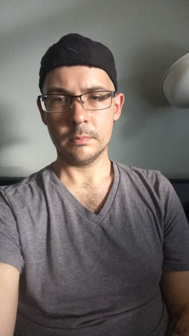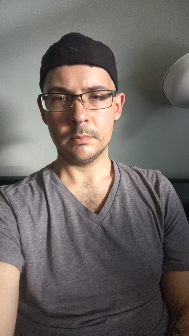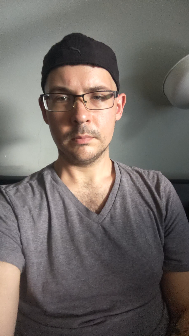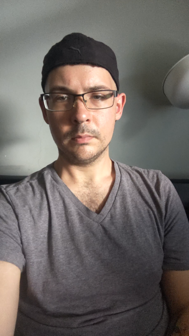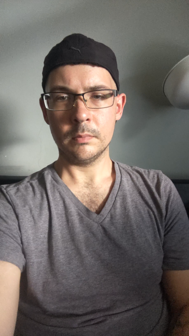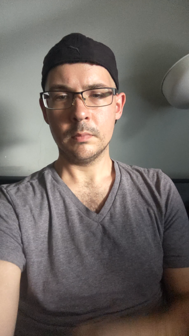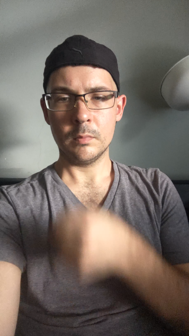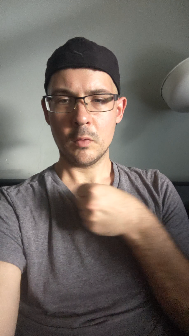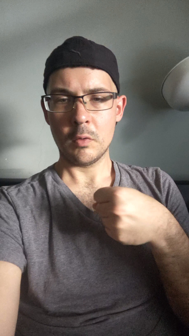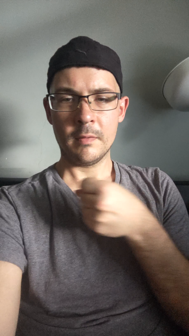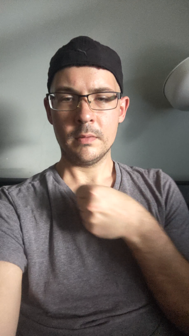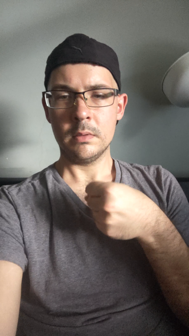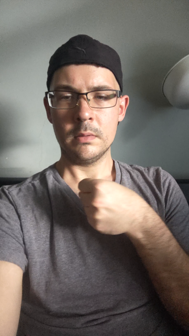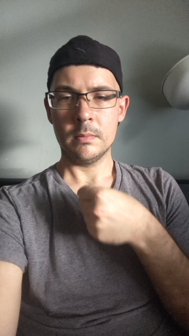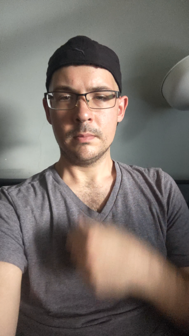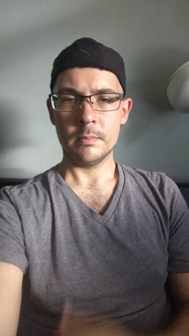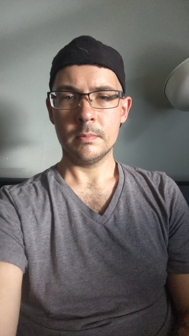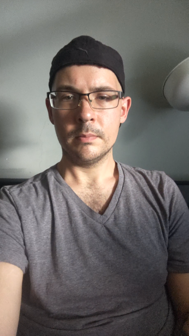coffee